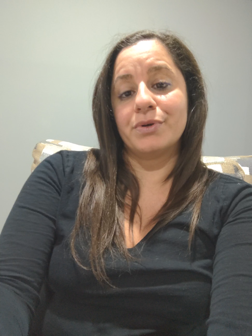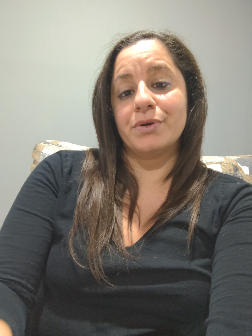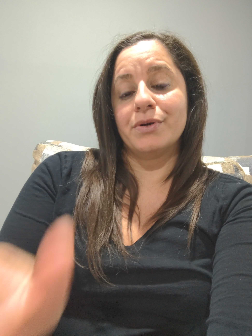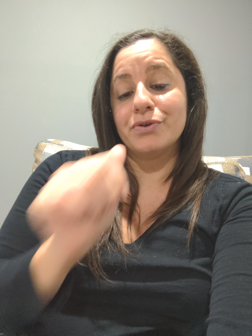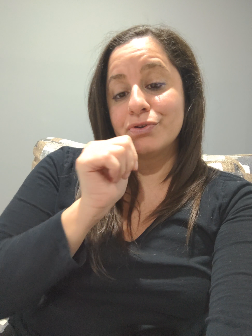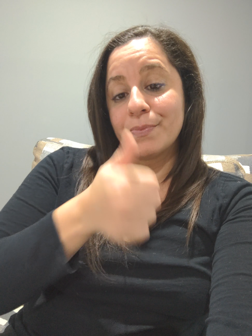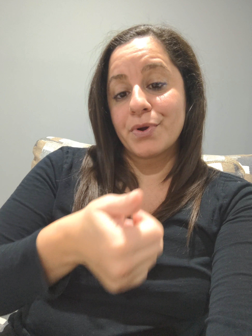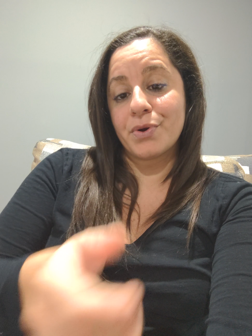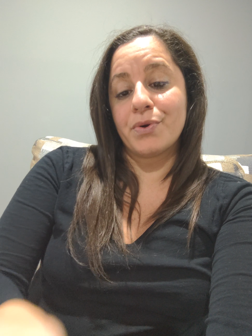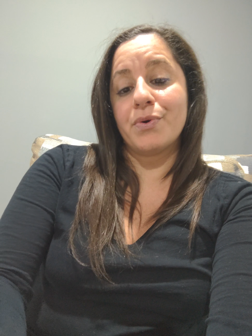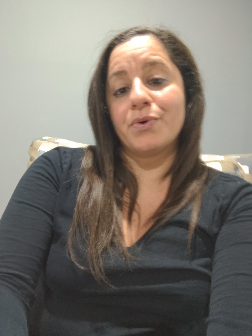tomorrow